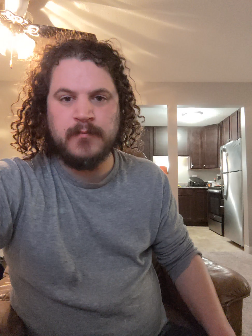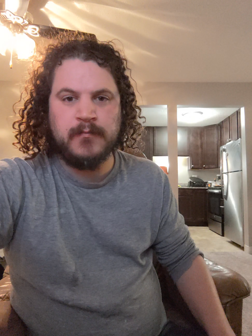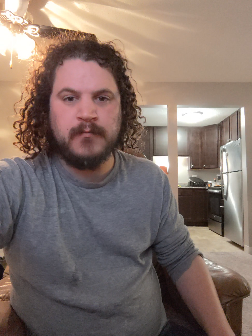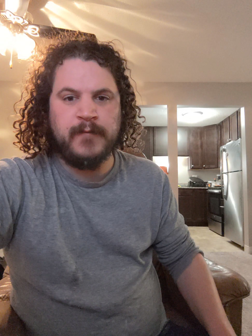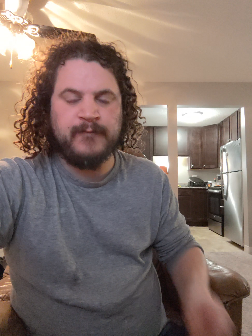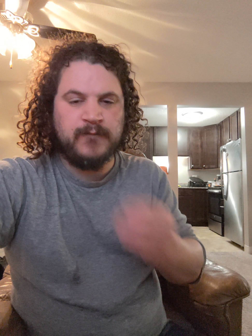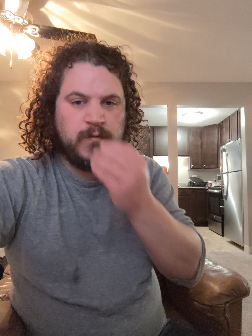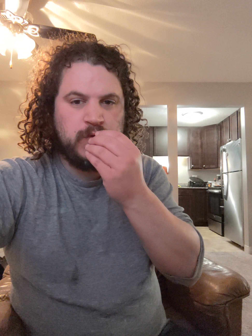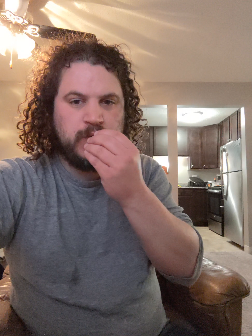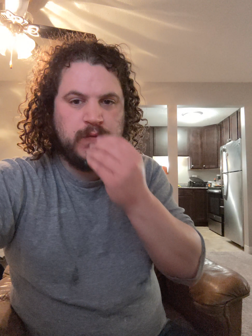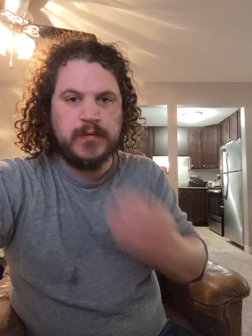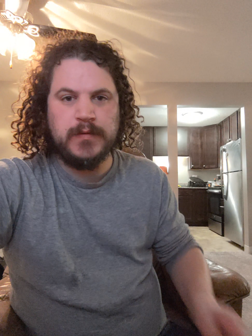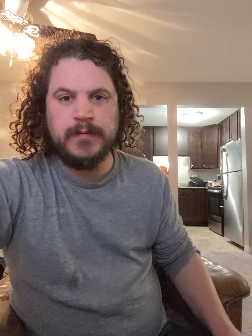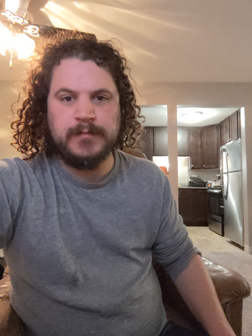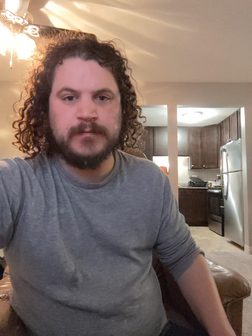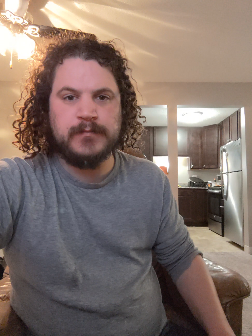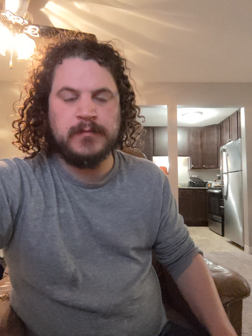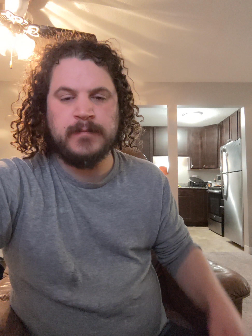food